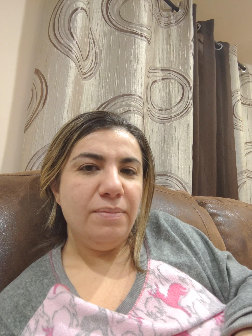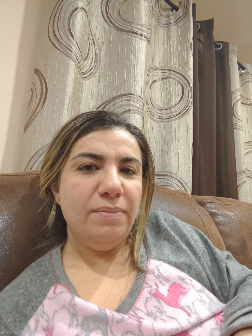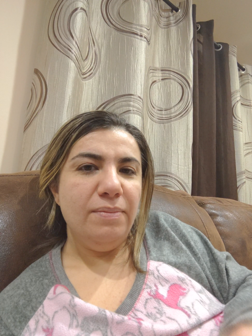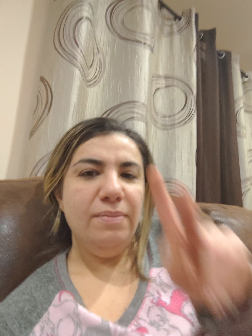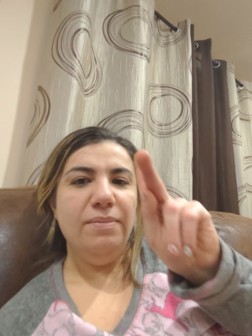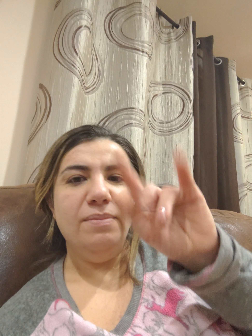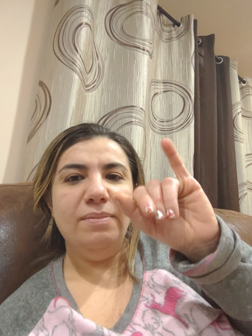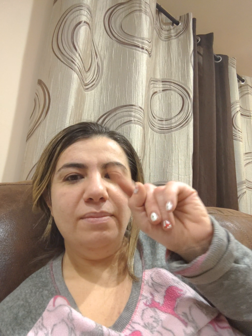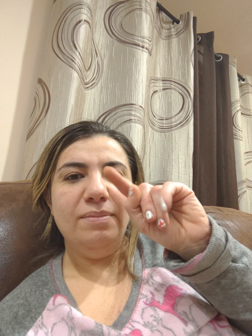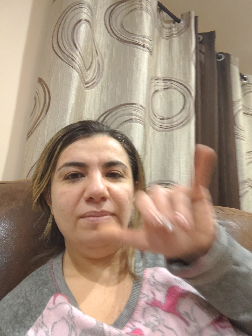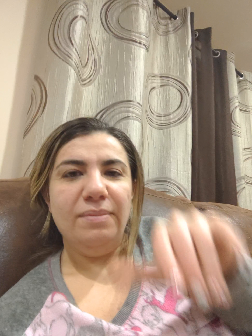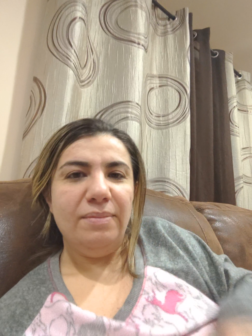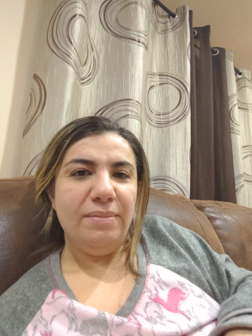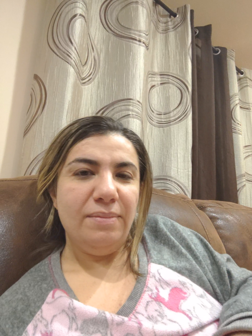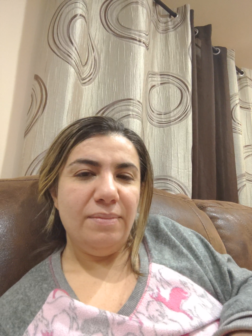kitty